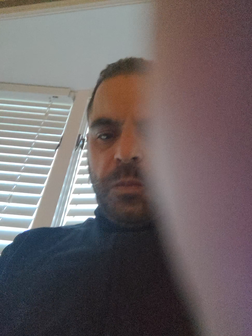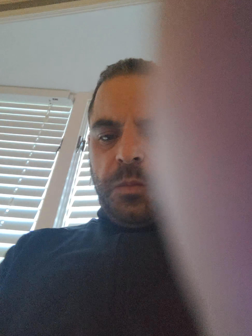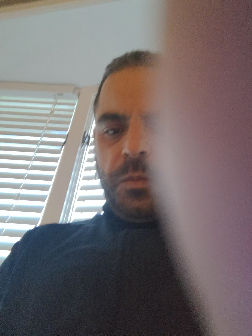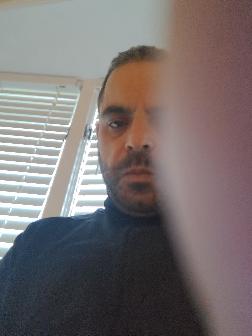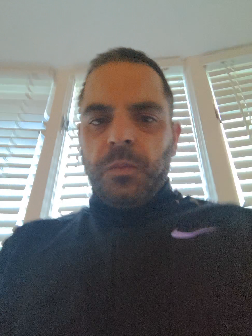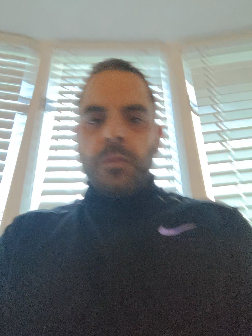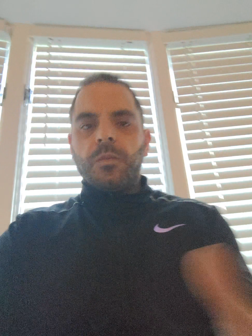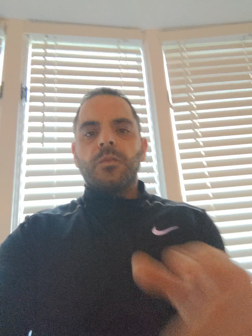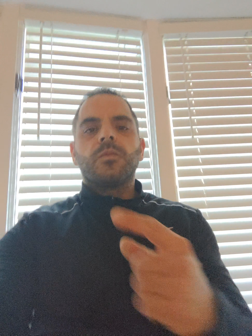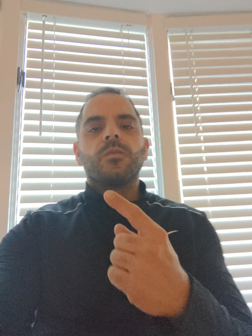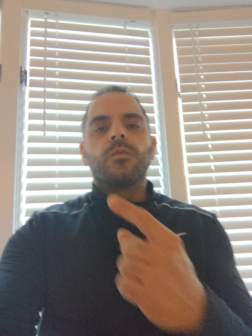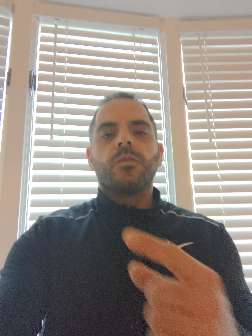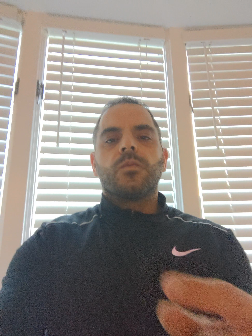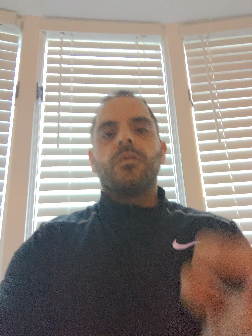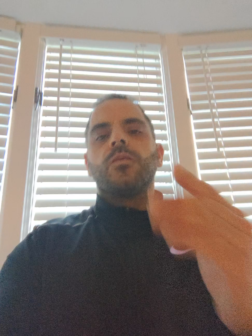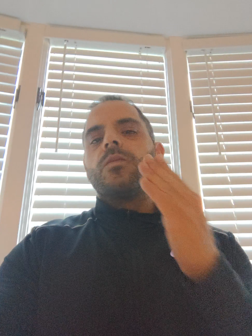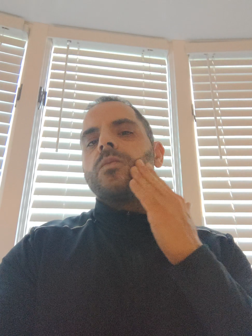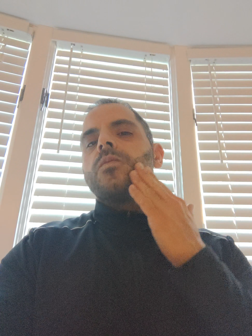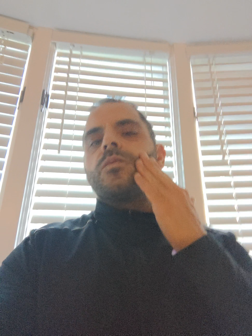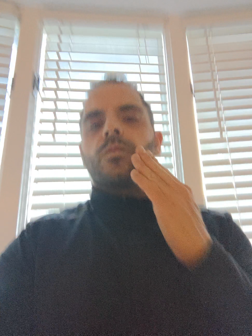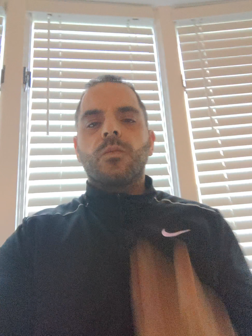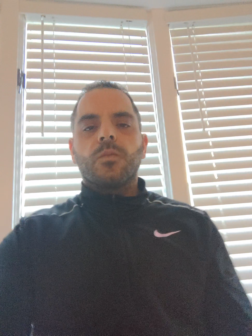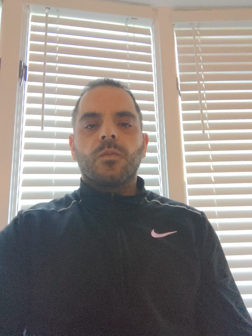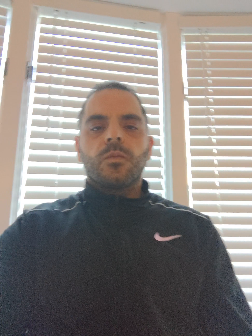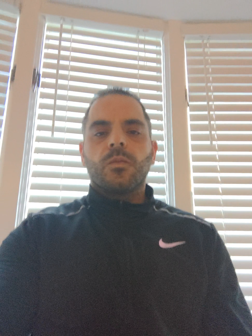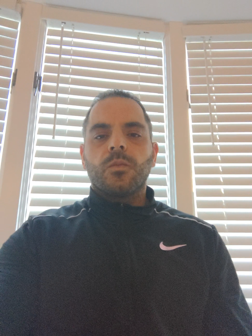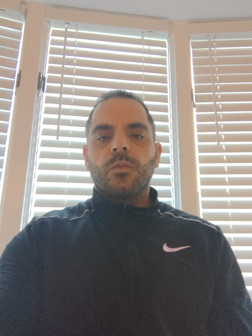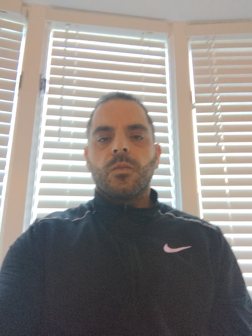cheek